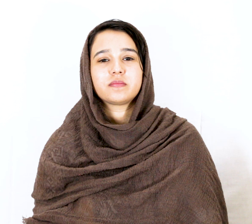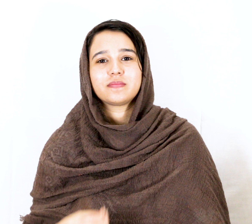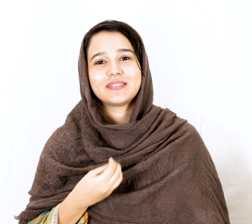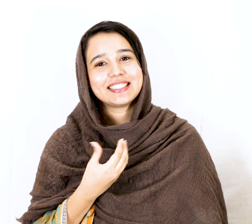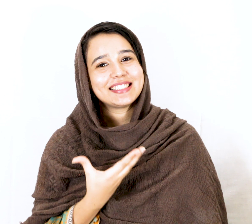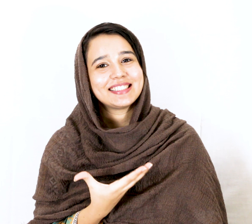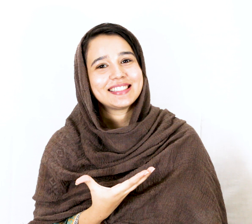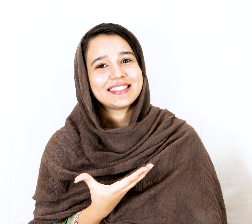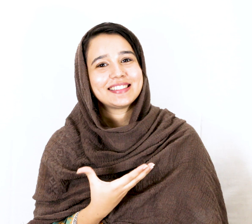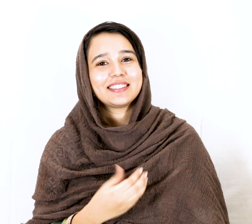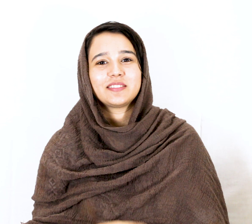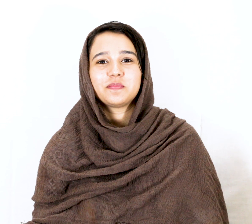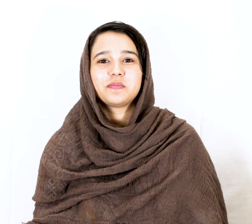glad